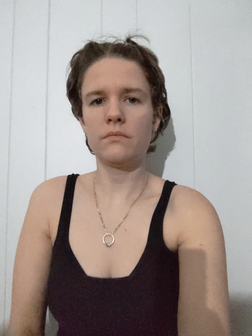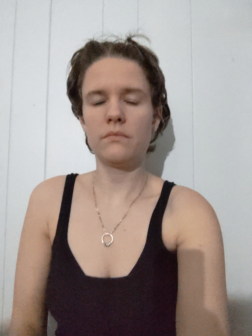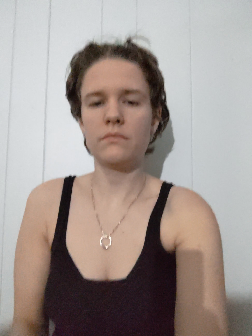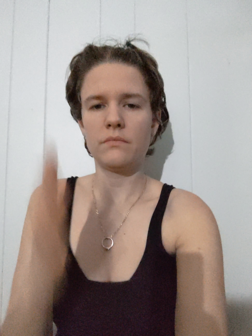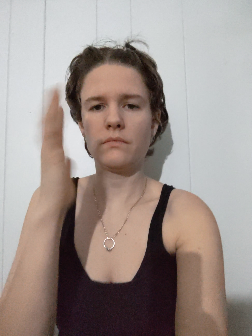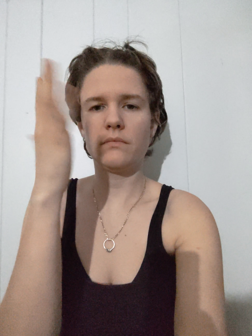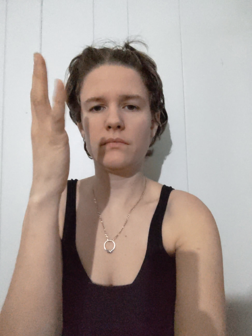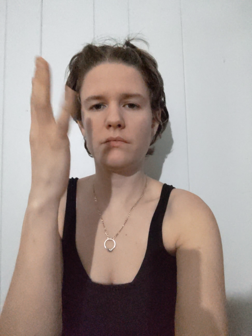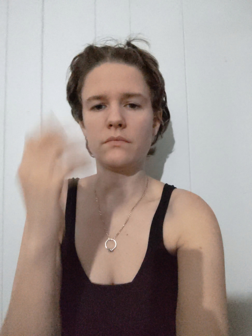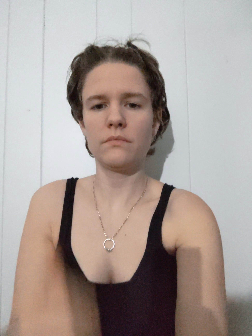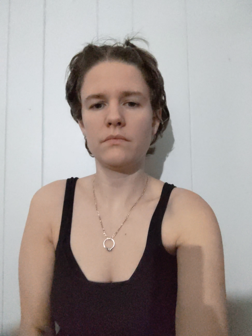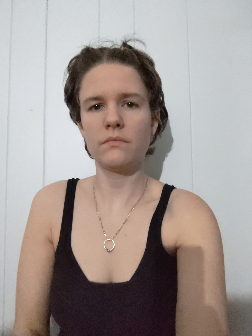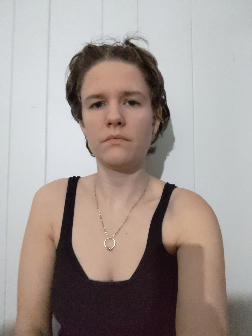tree